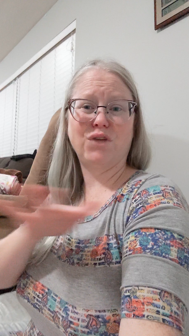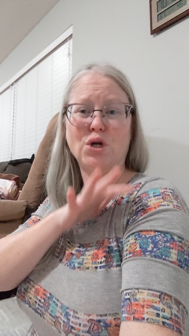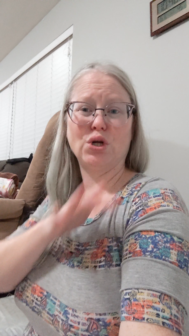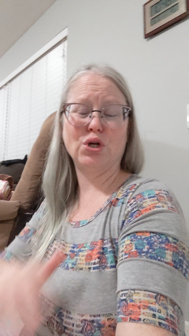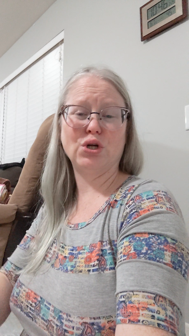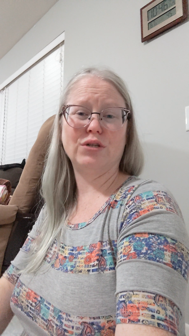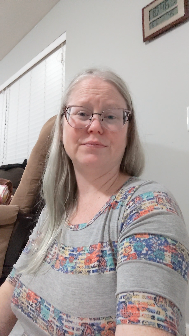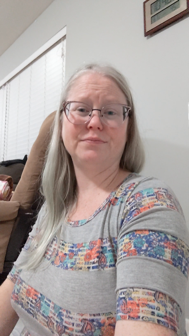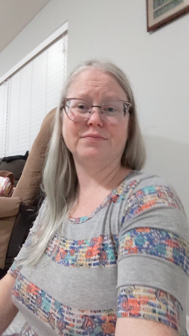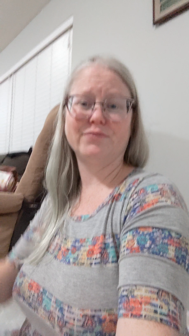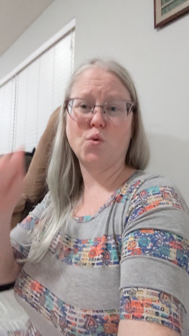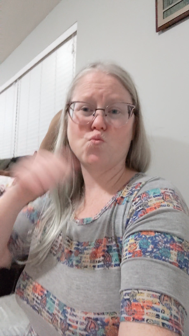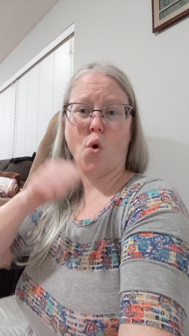rock